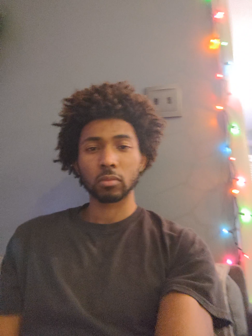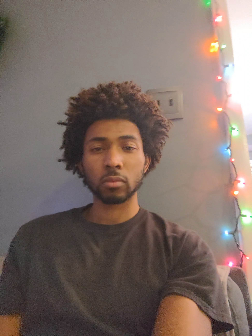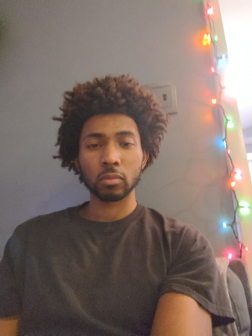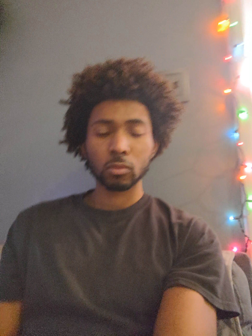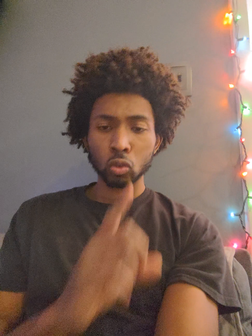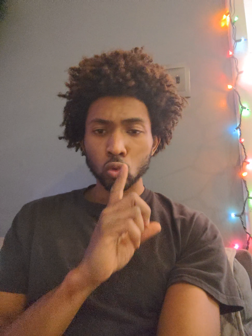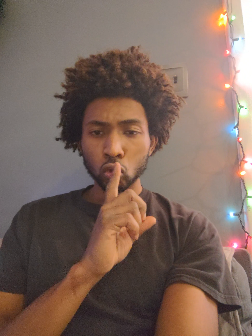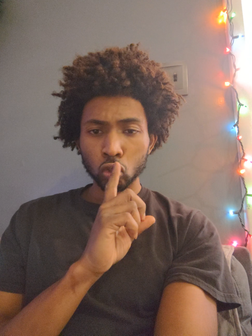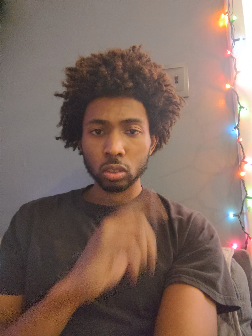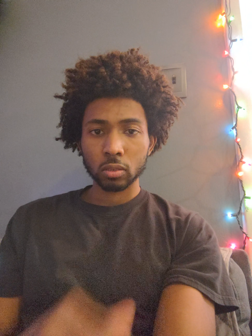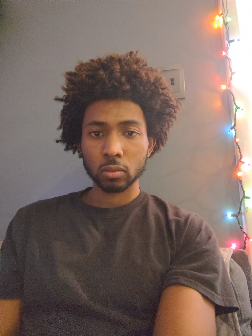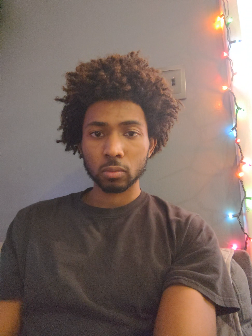shhh